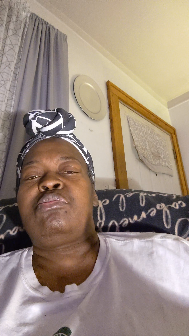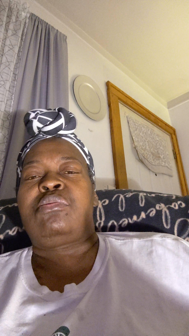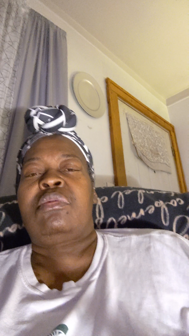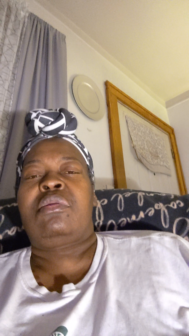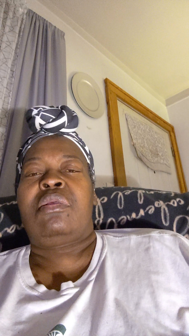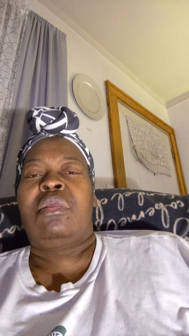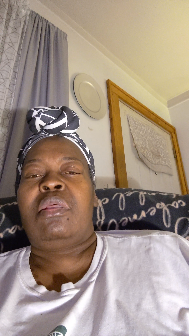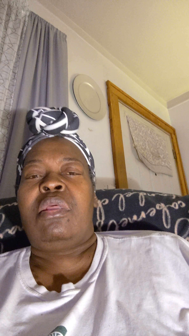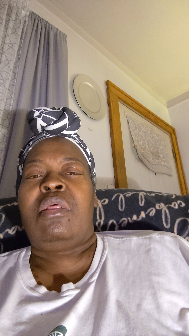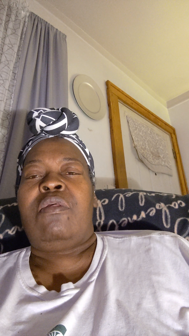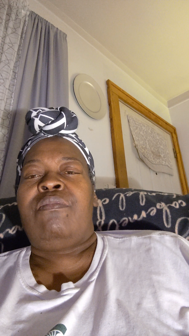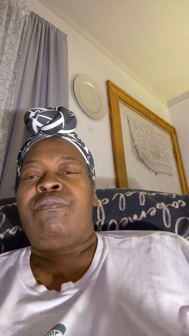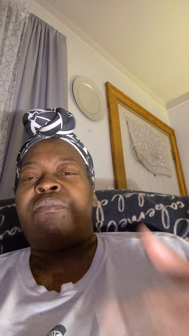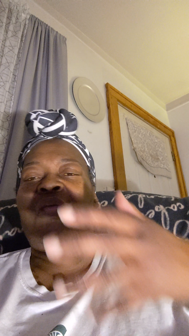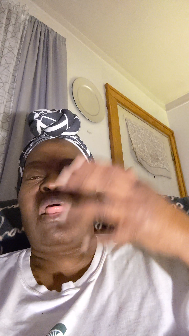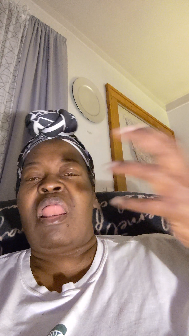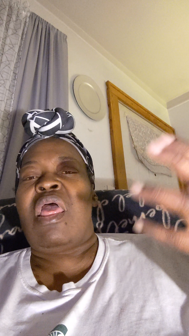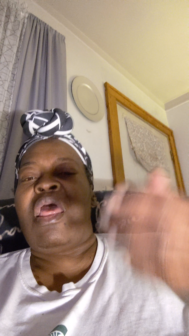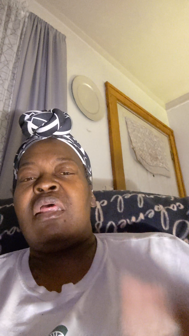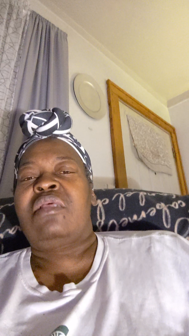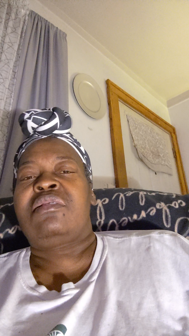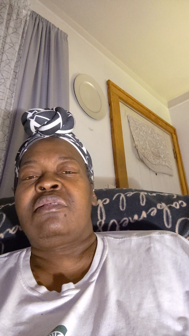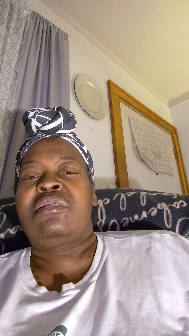a lot